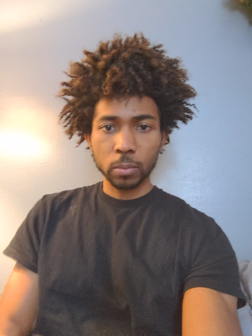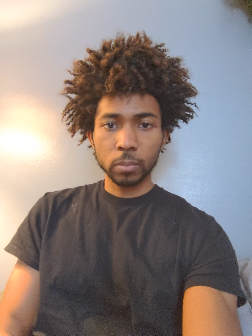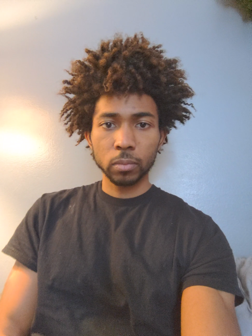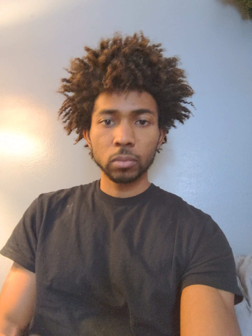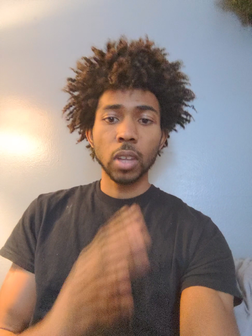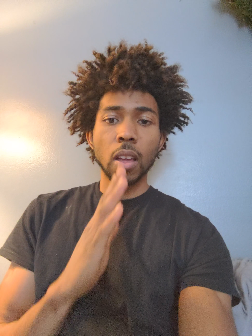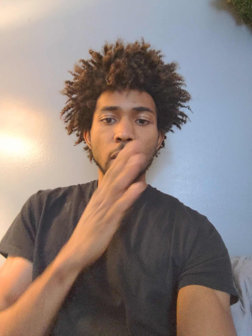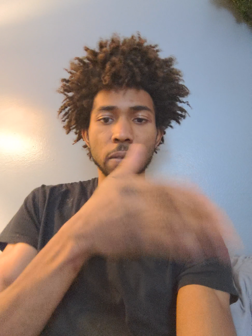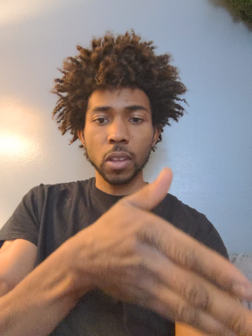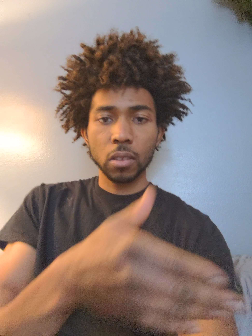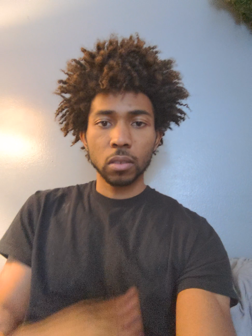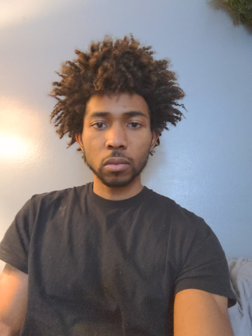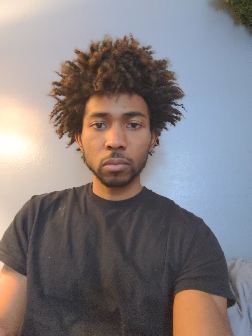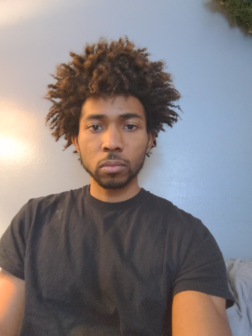after